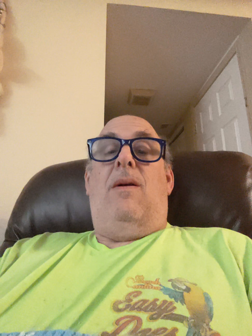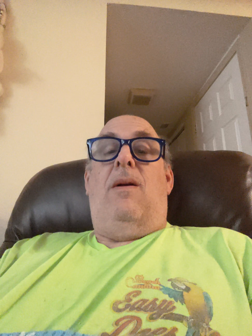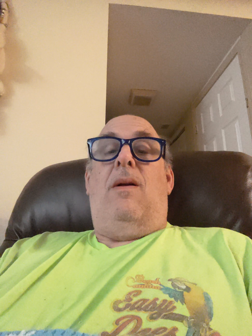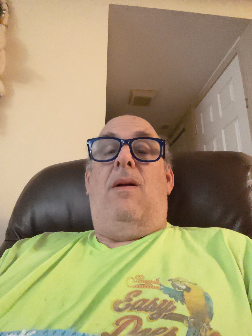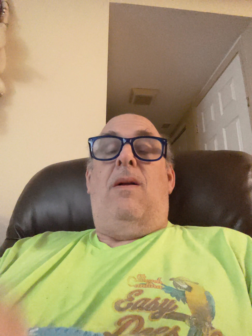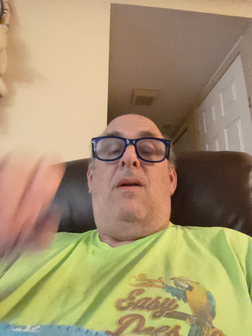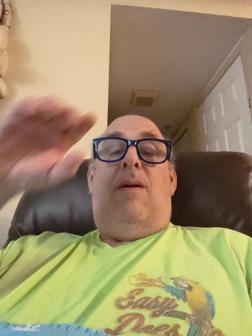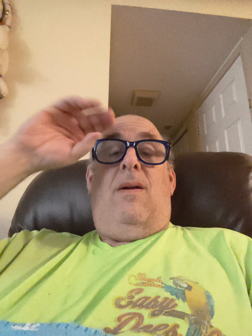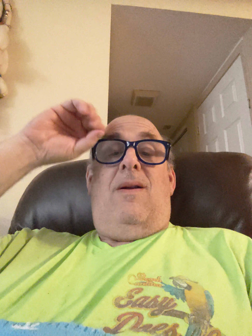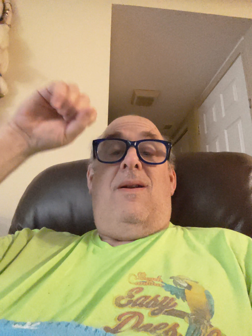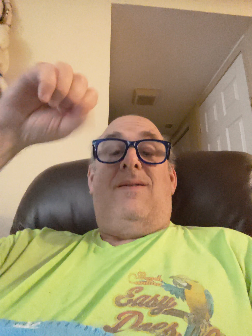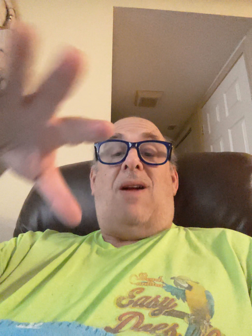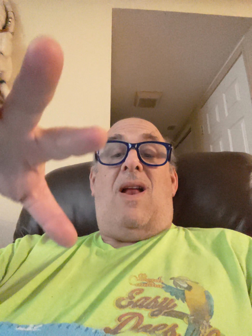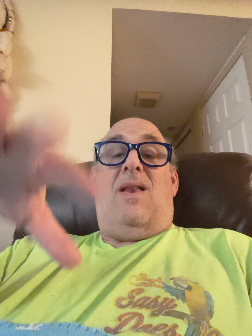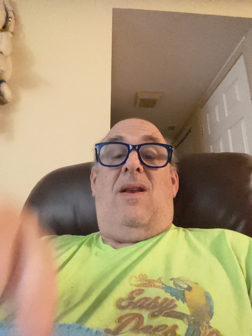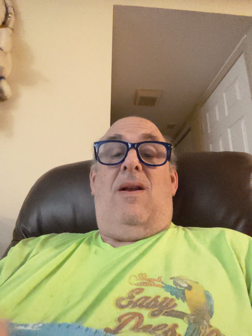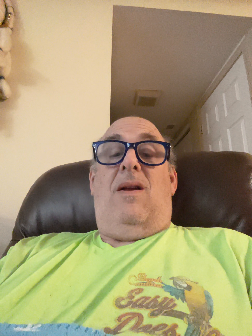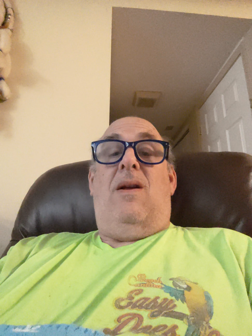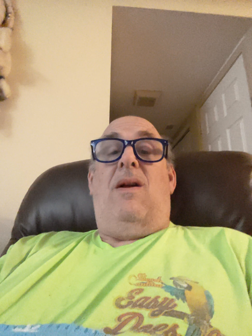sun